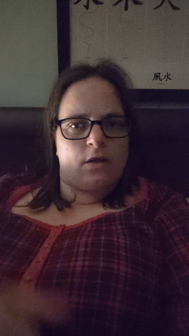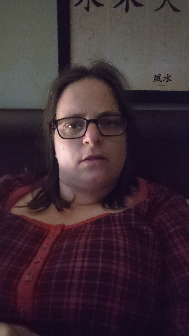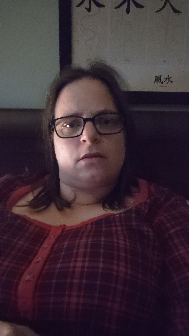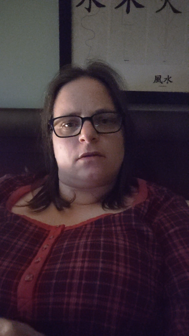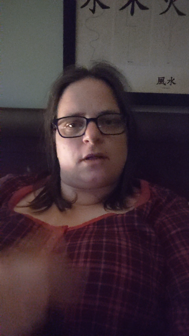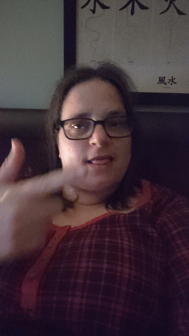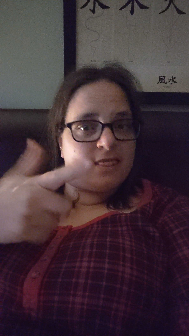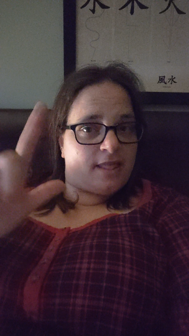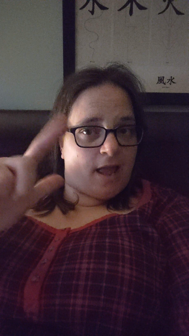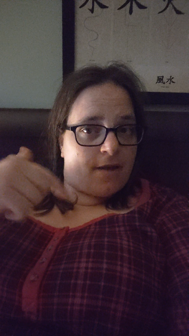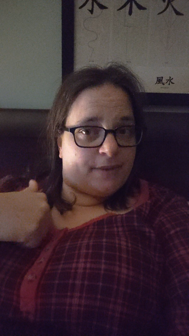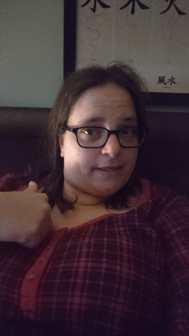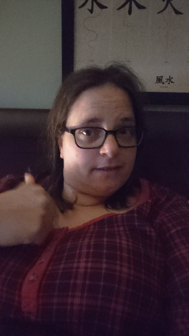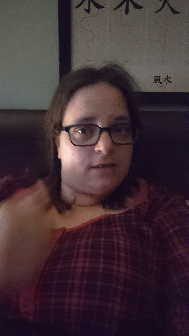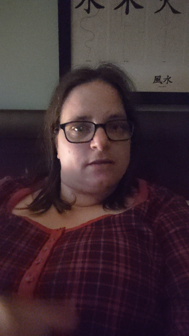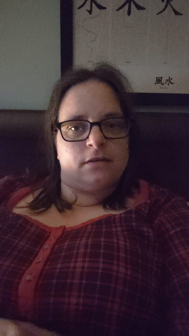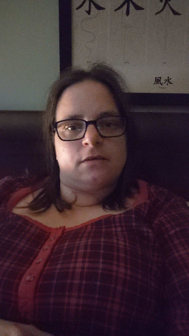let me